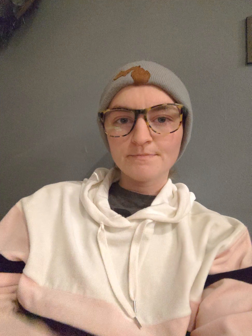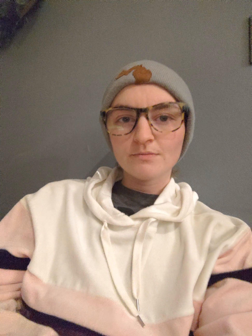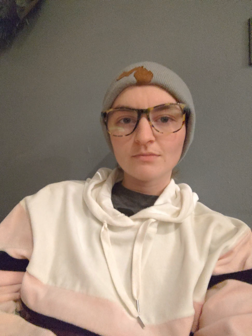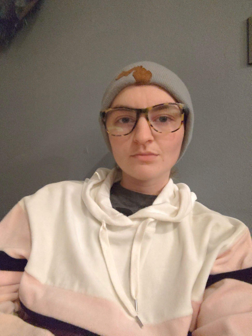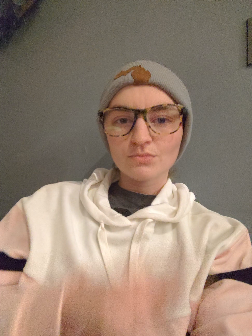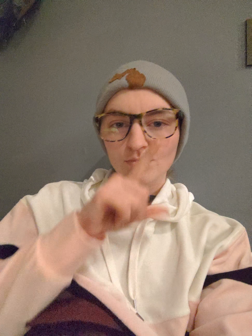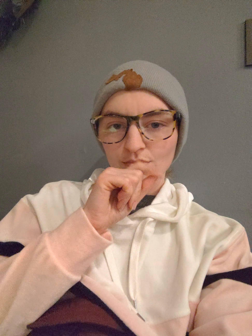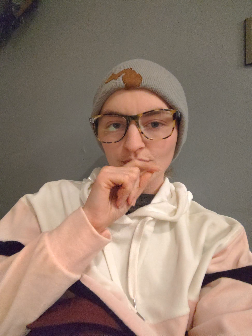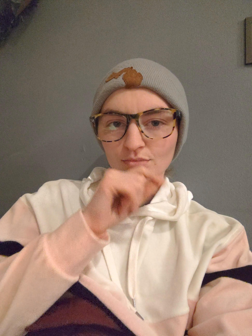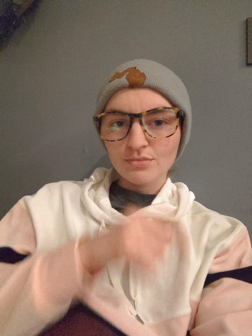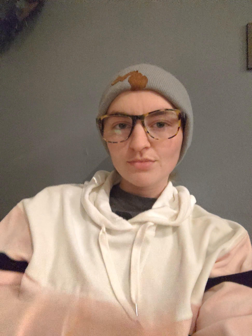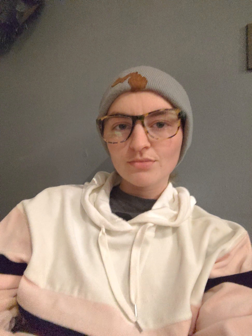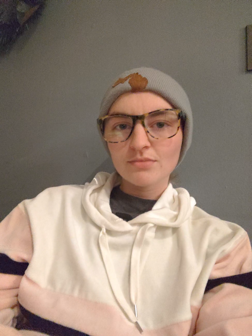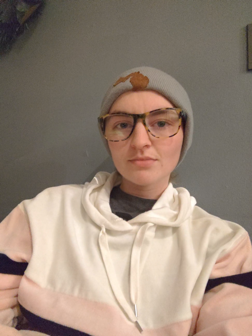bird